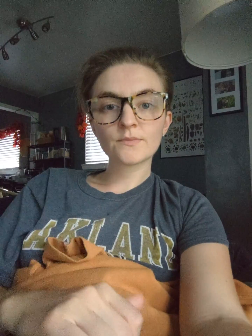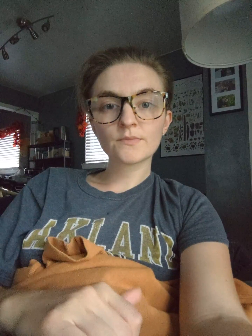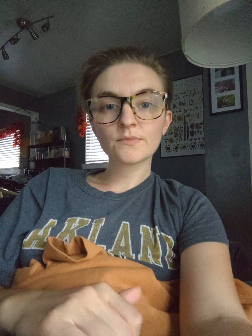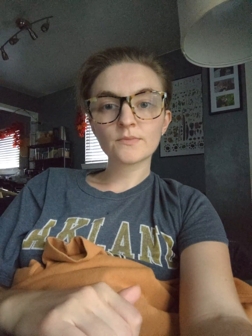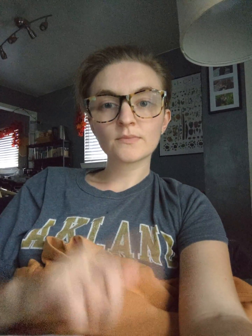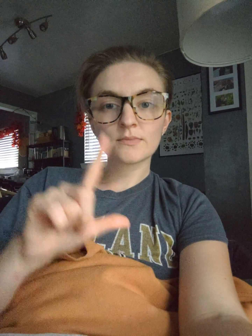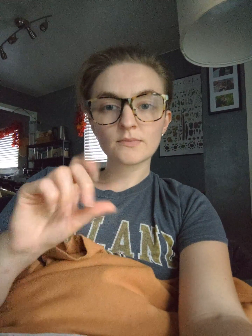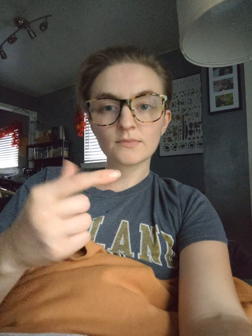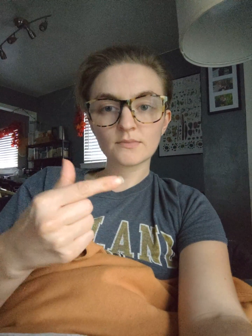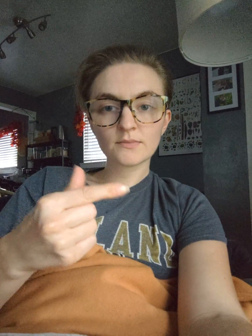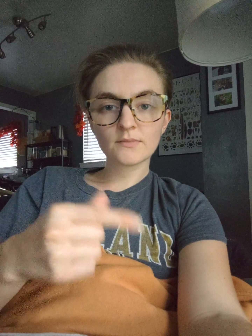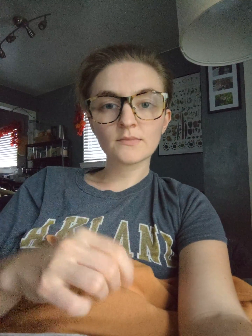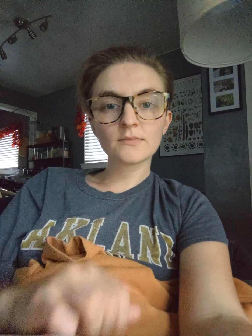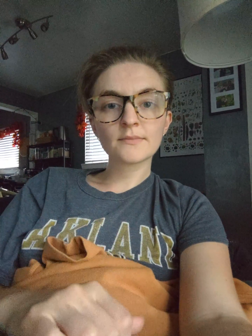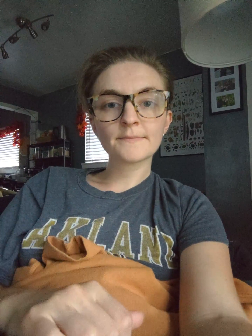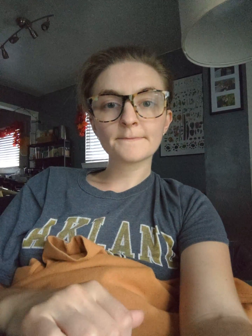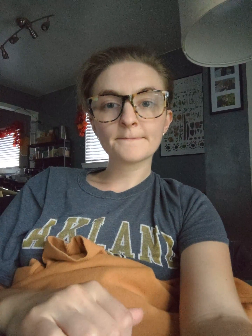leg